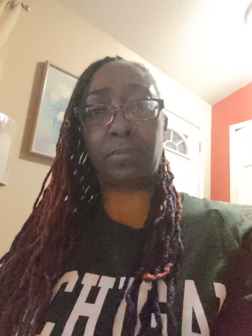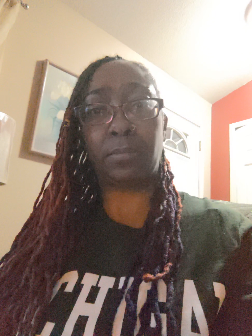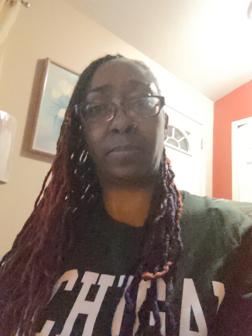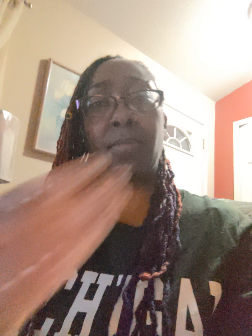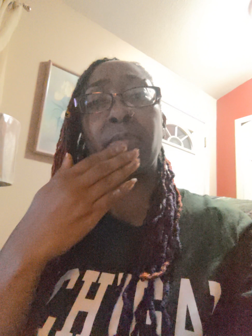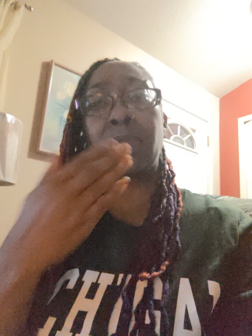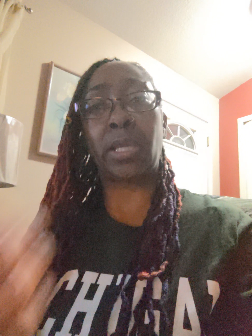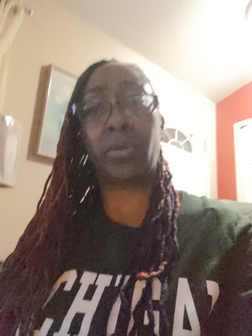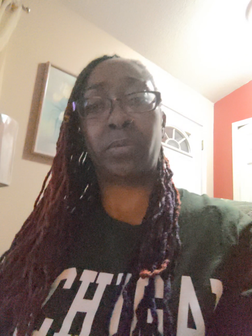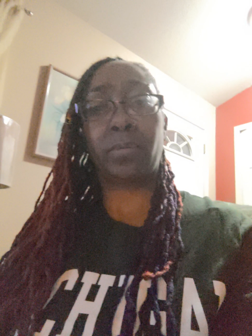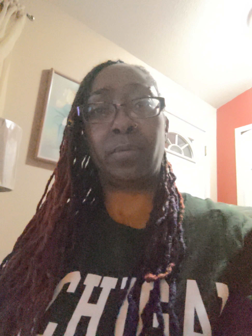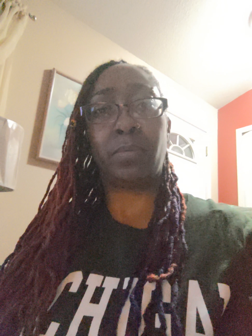thank you